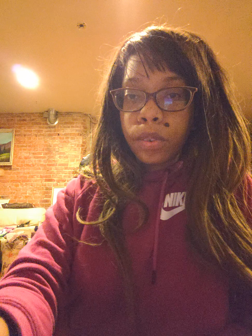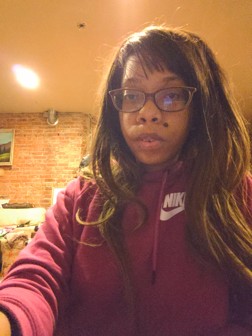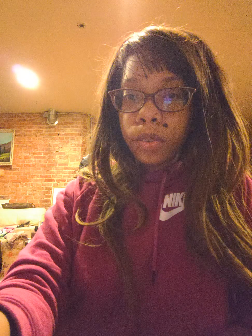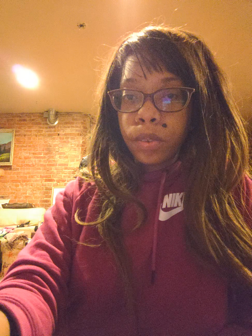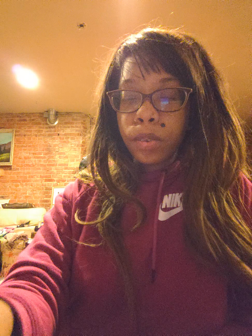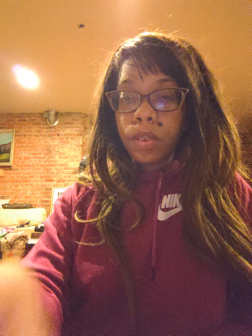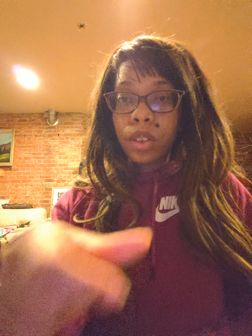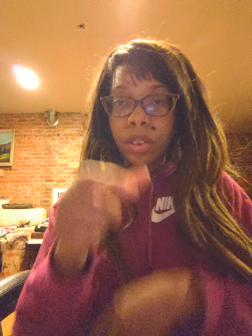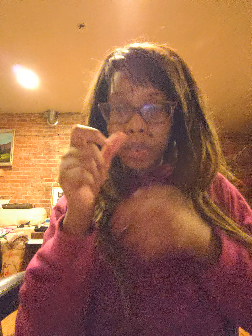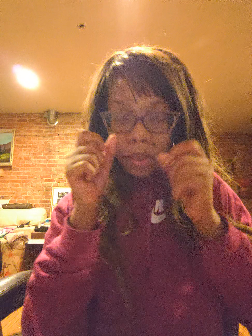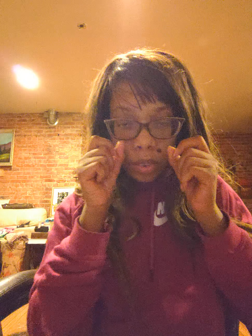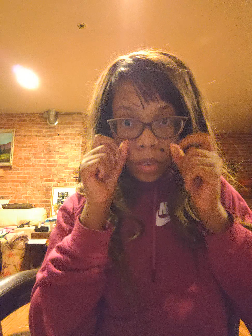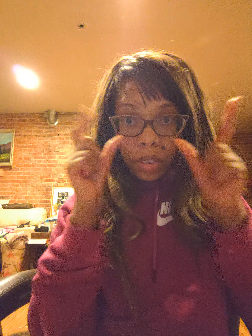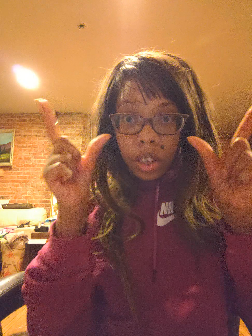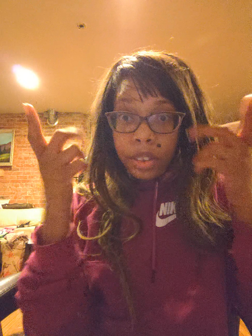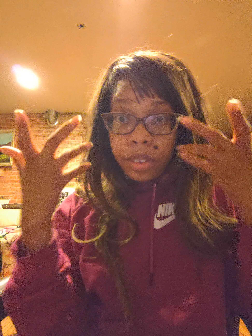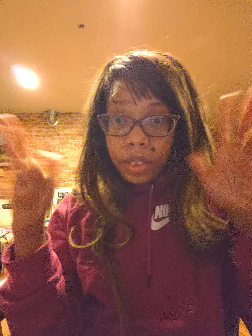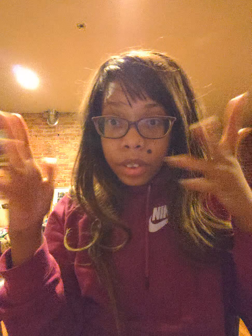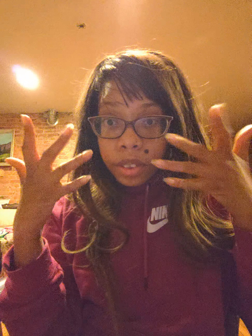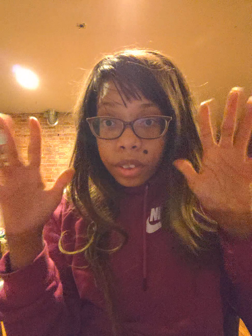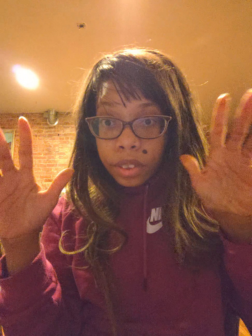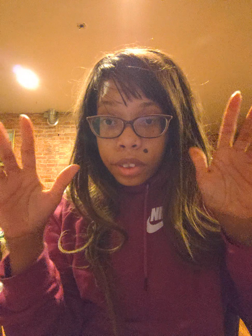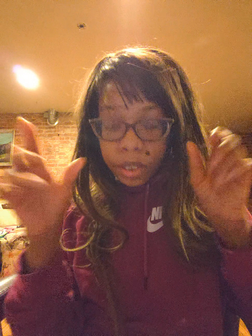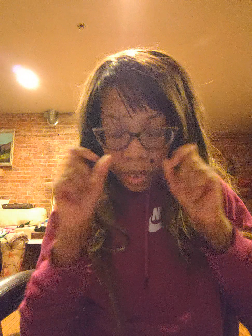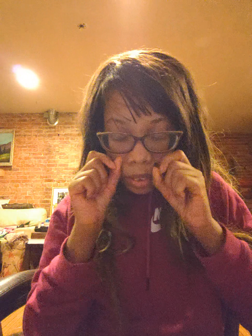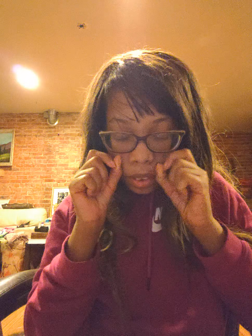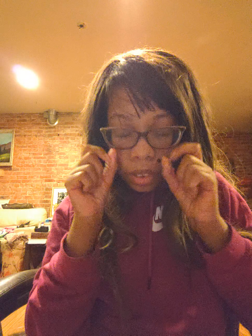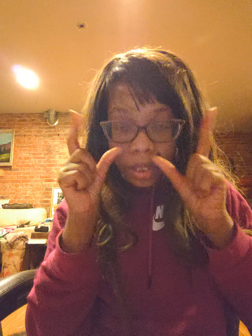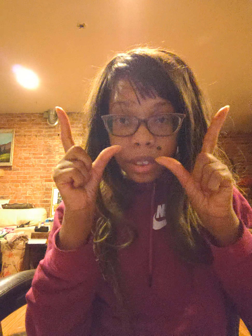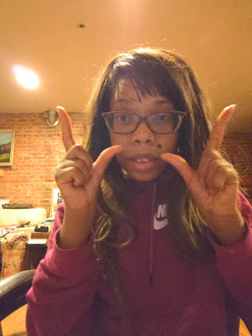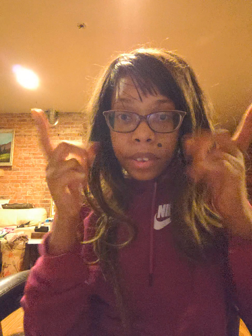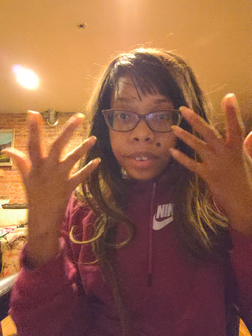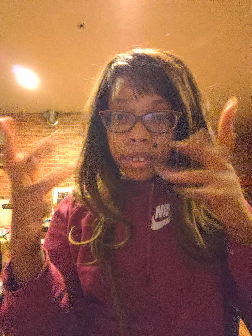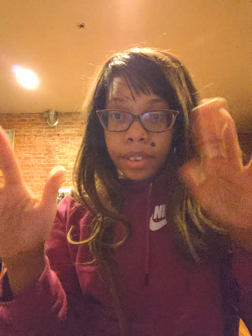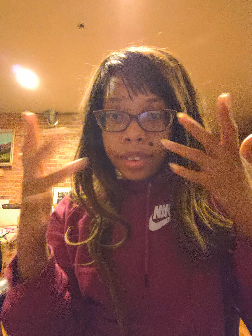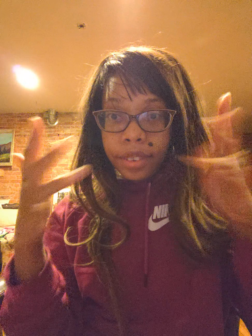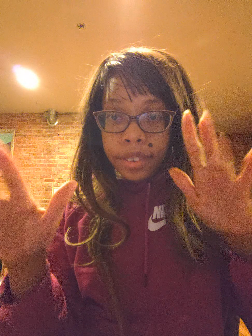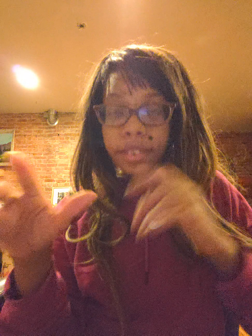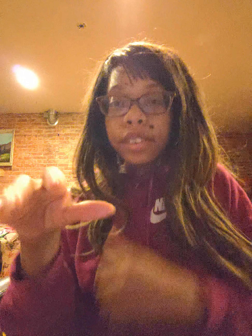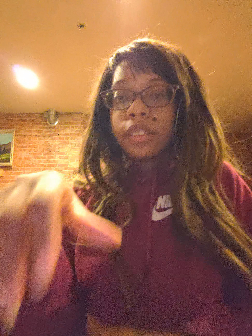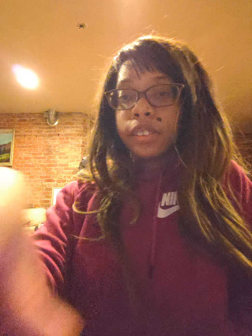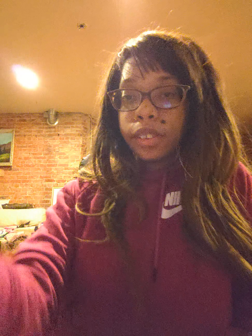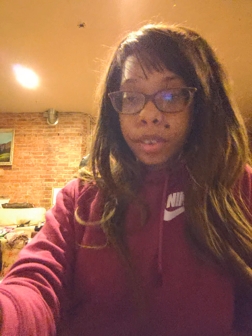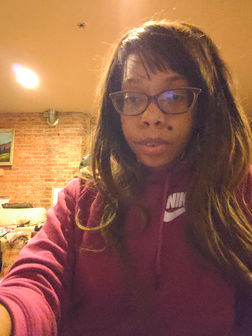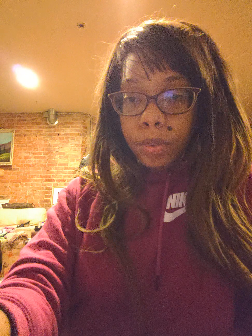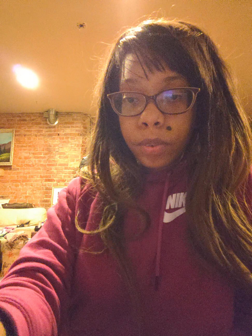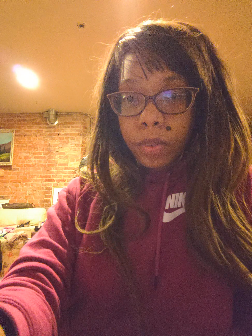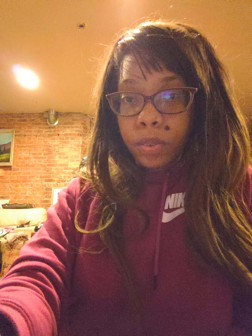awake